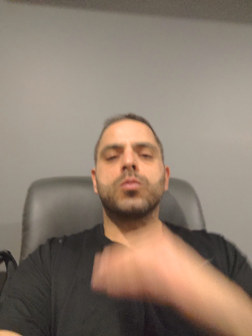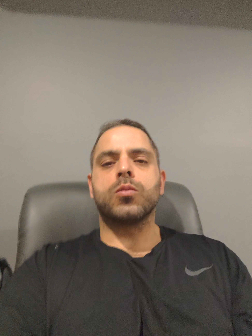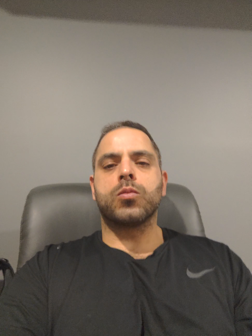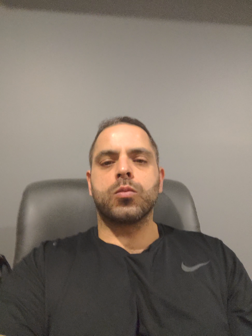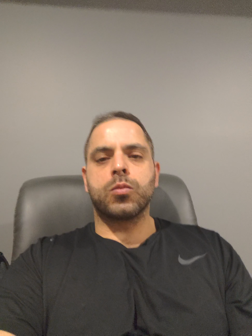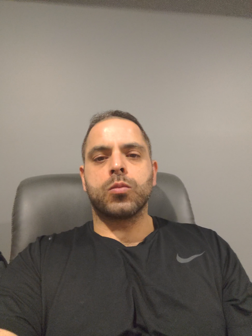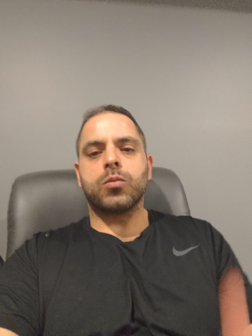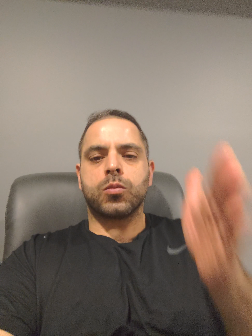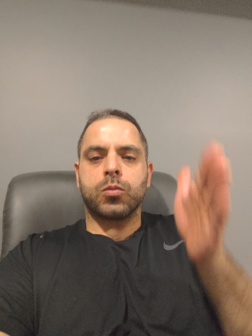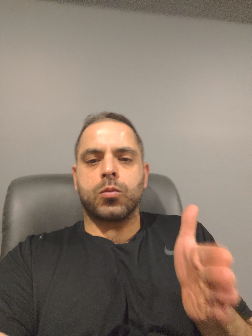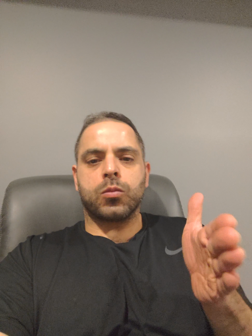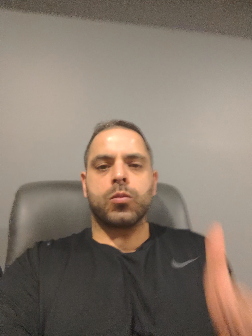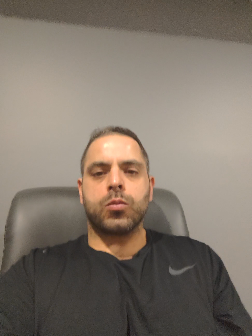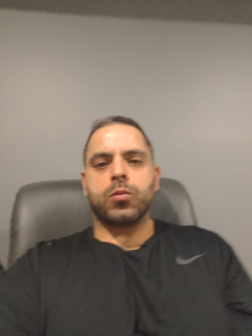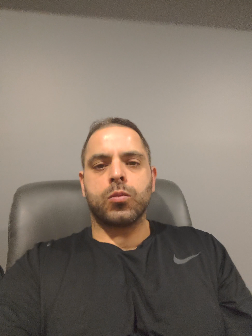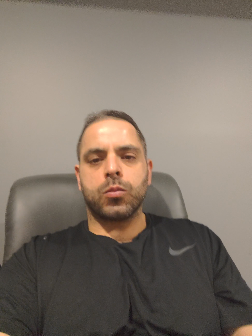beside